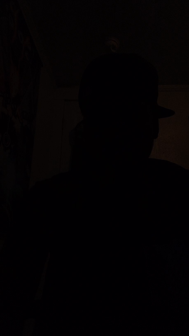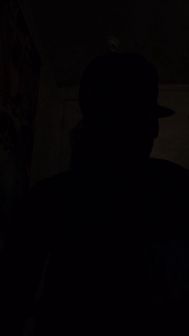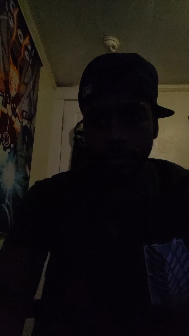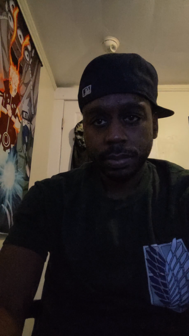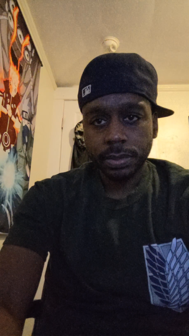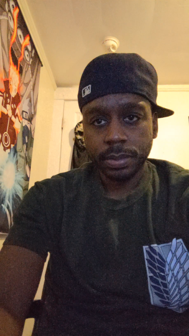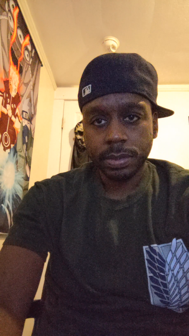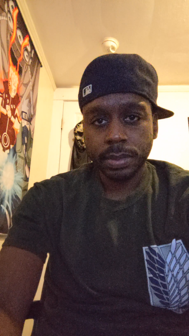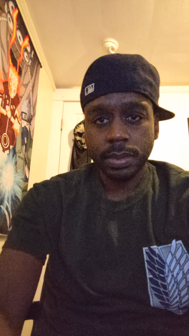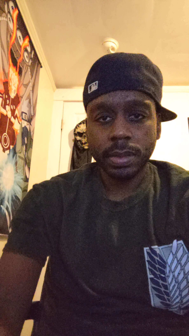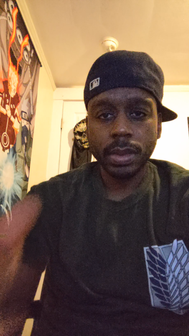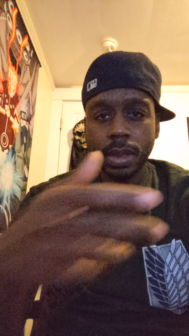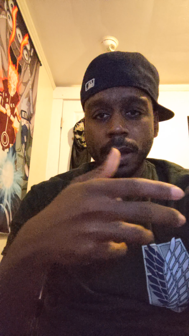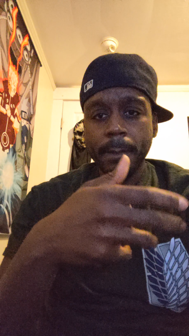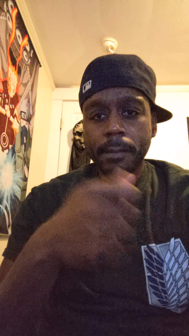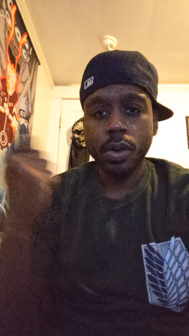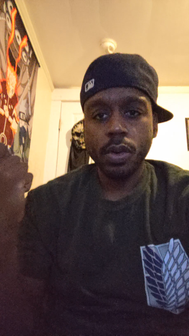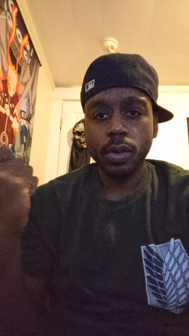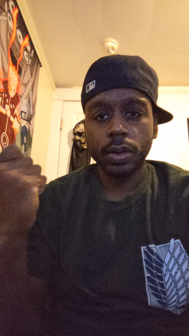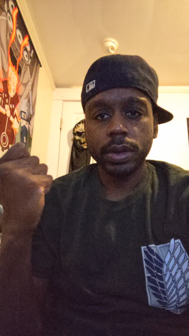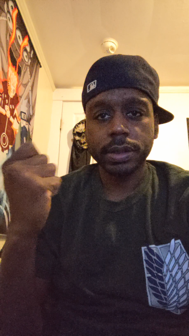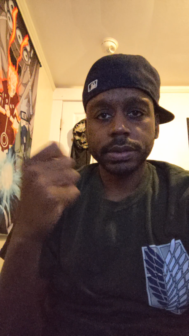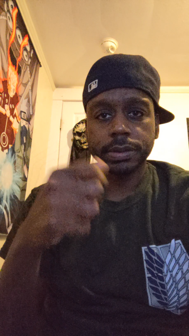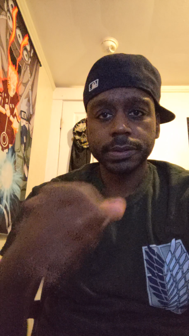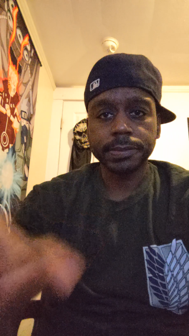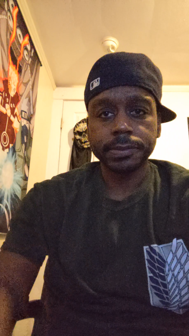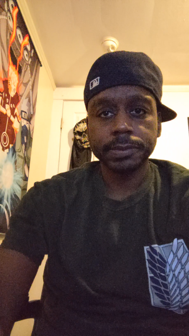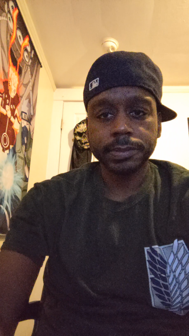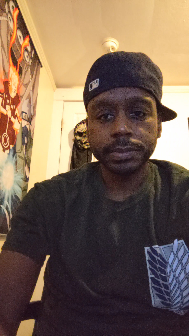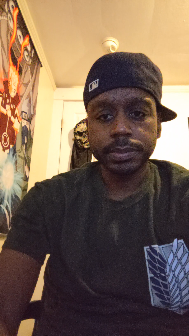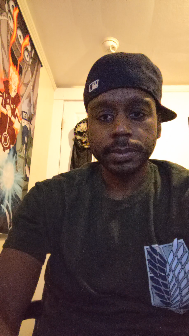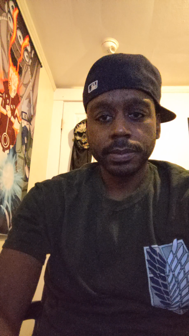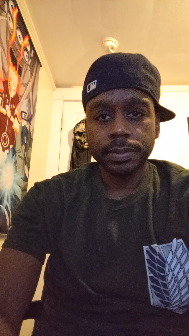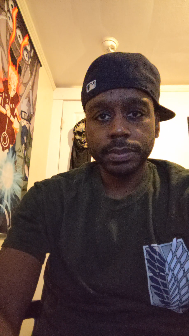pull